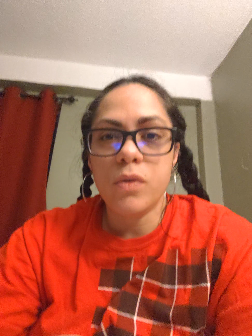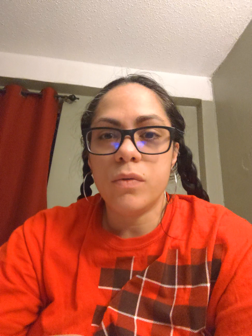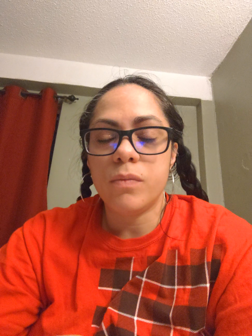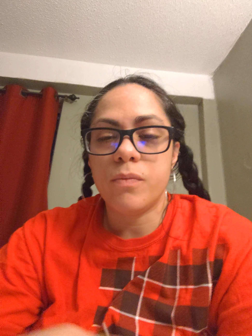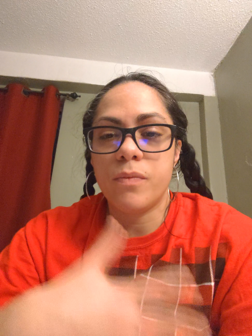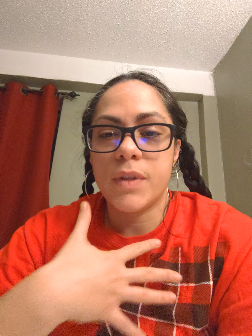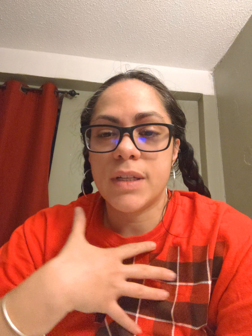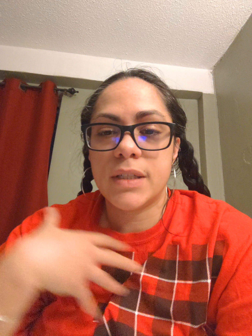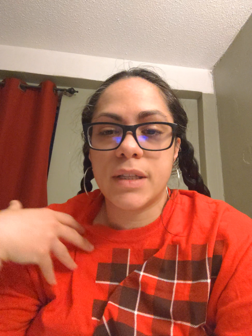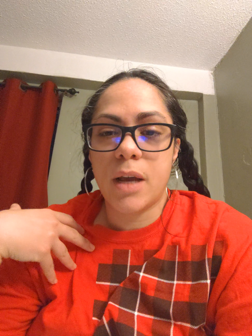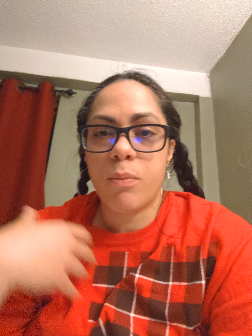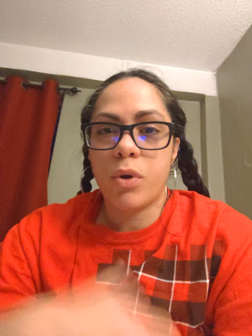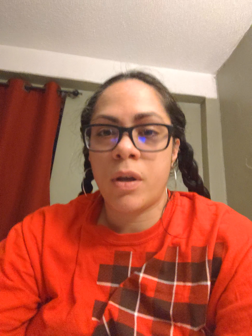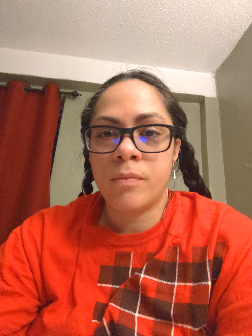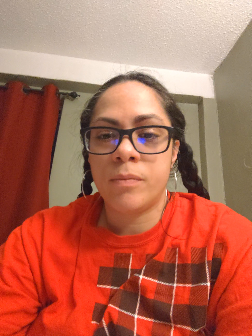zebra